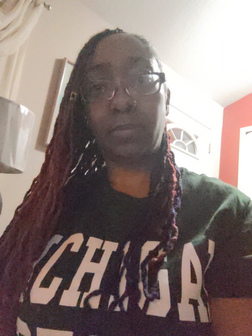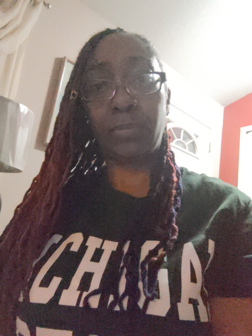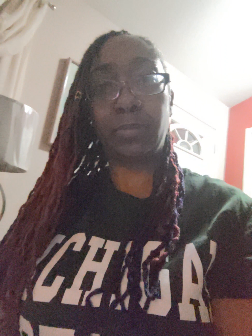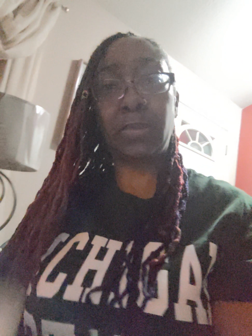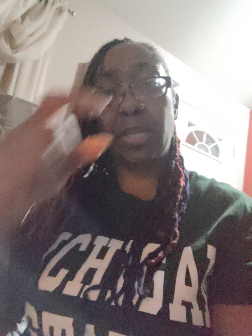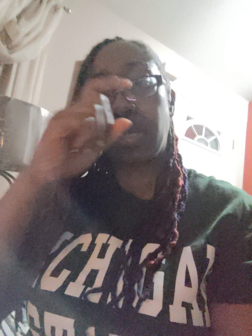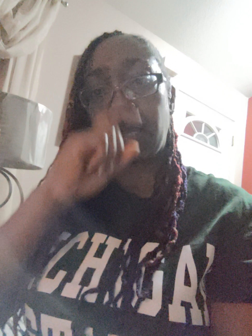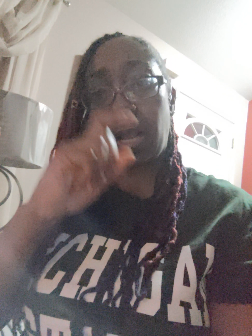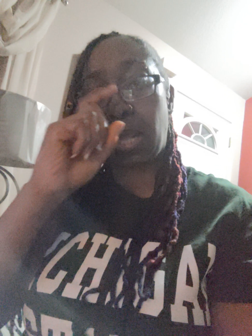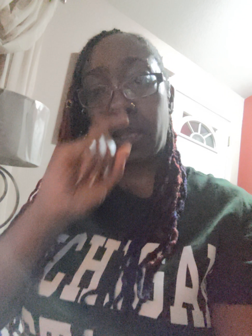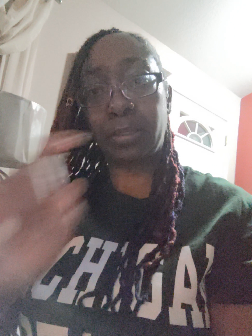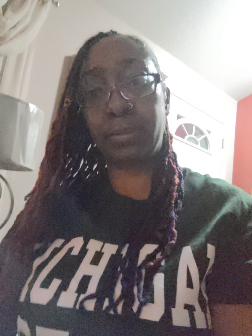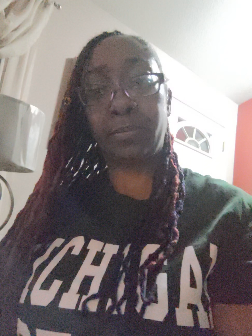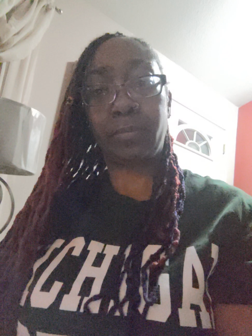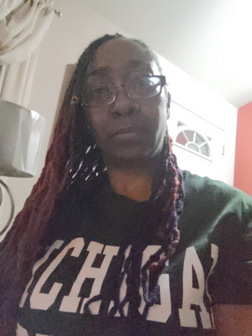doll